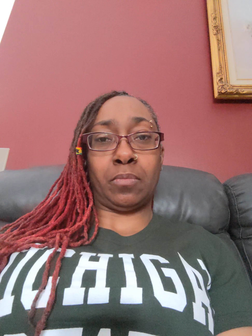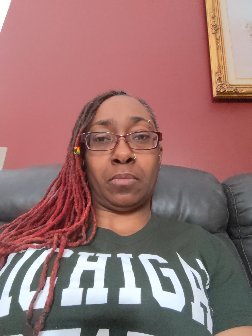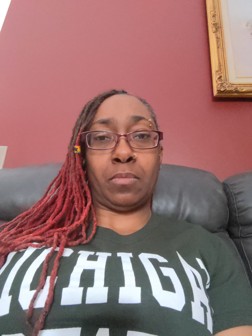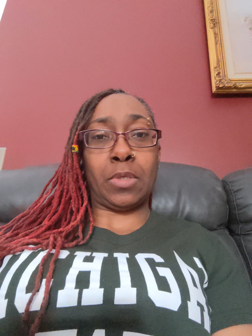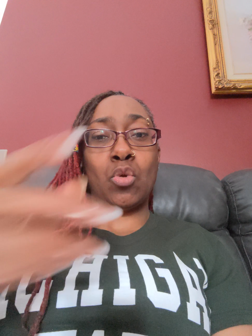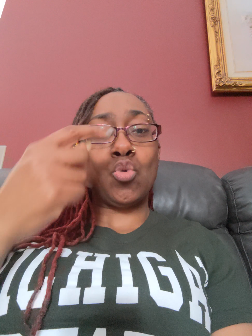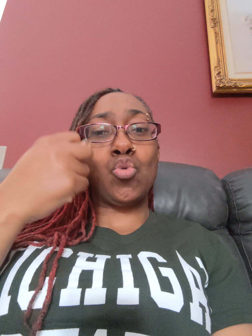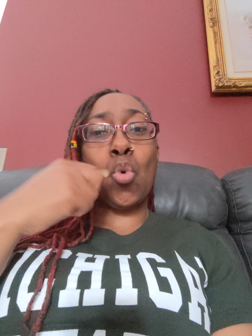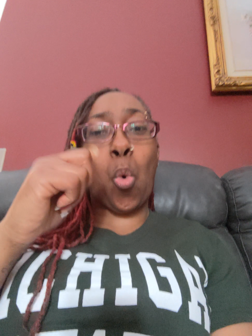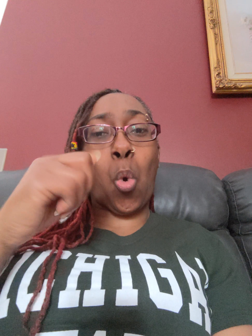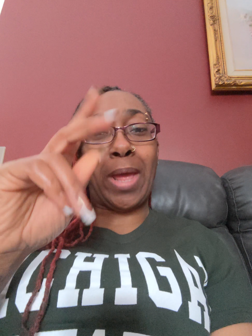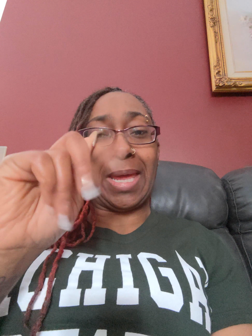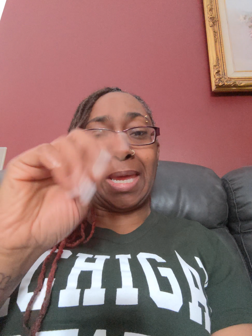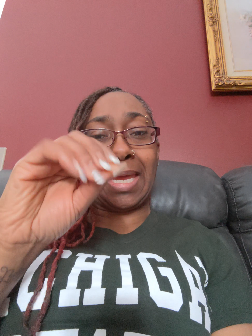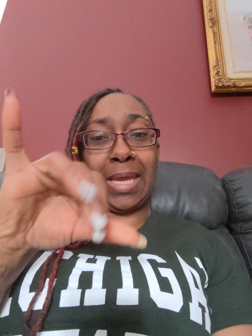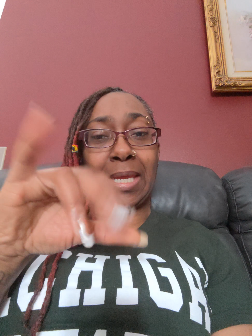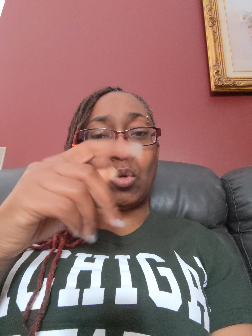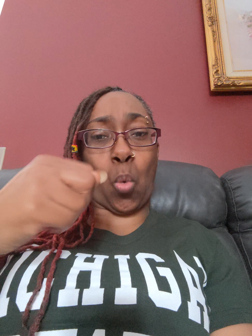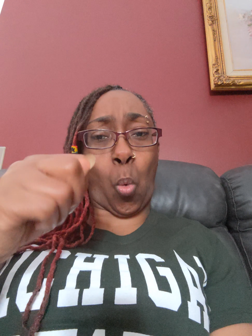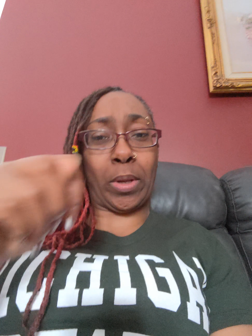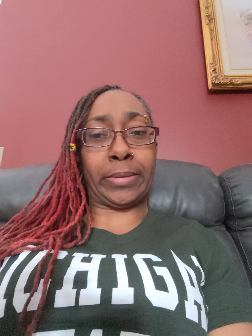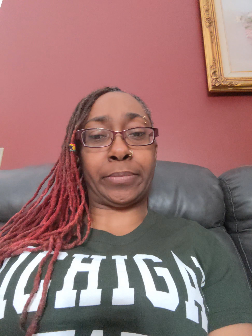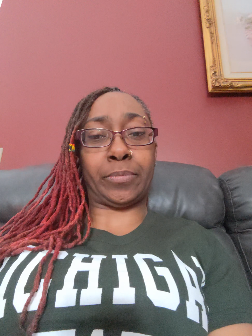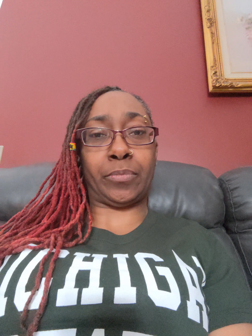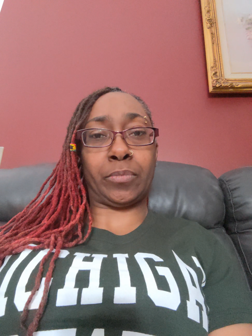toy